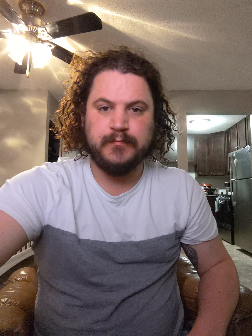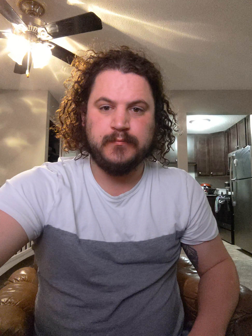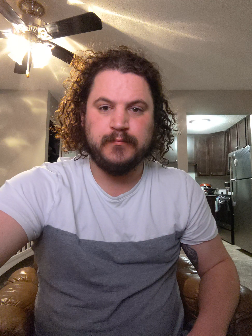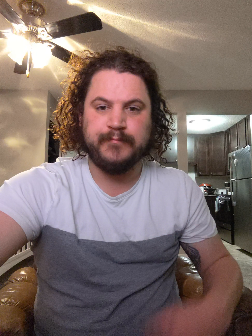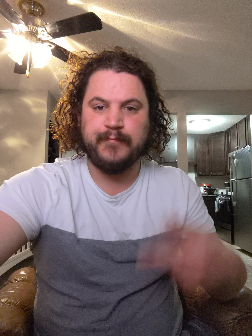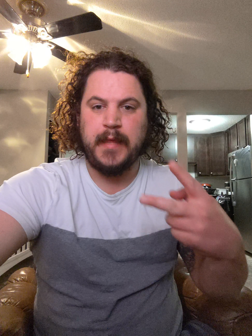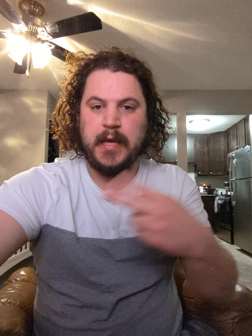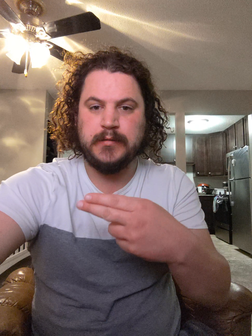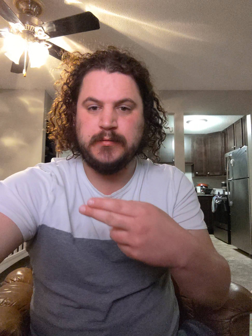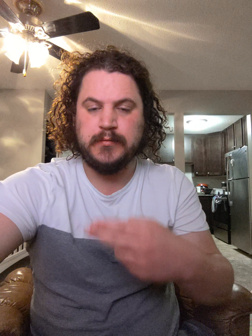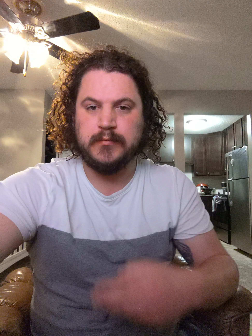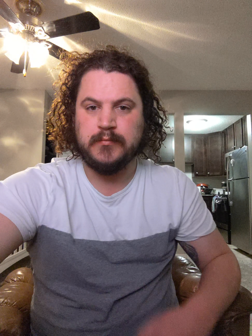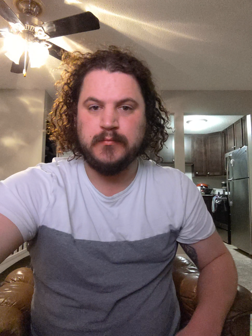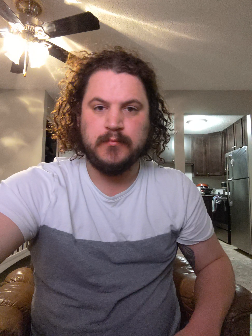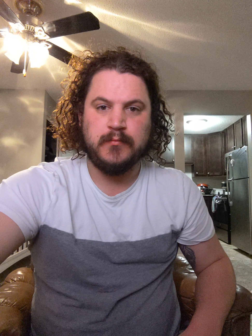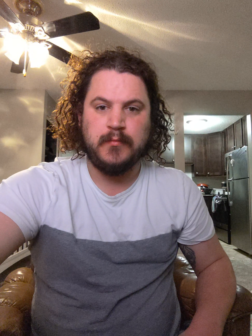cut